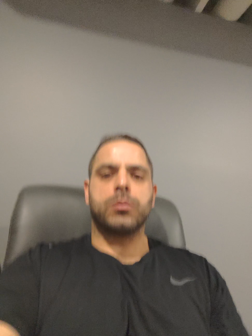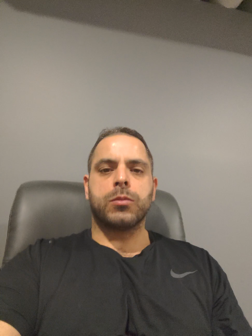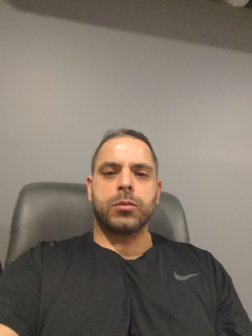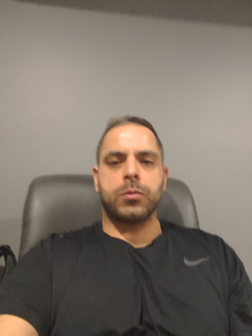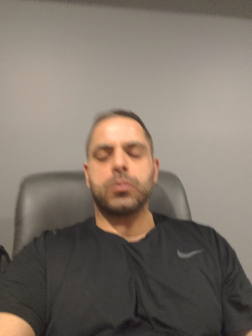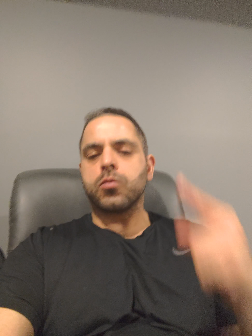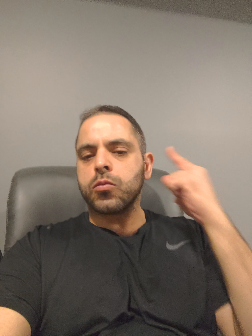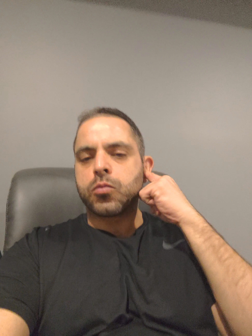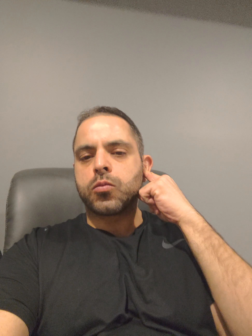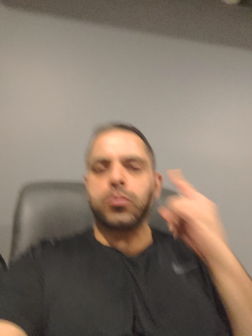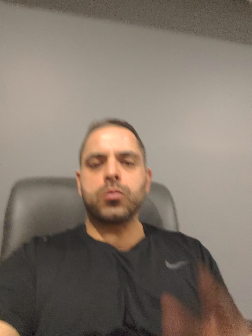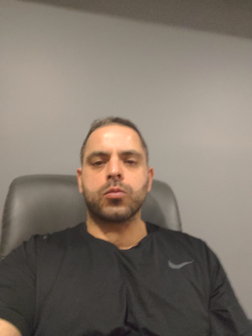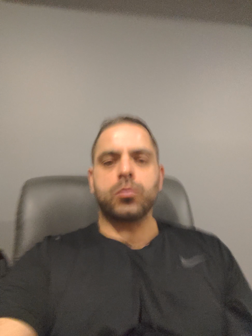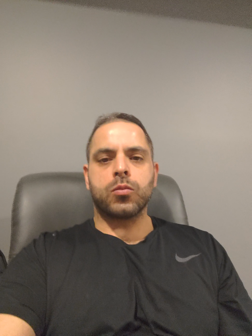ear